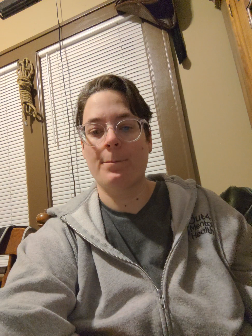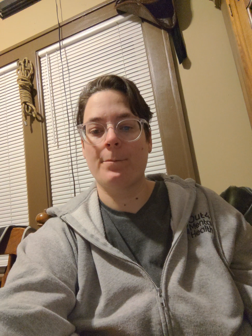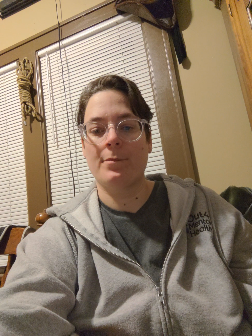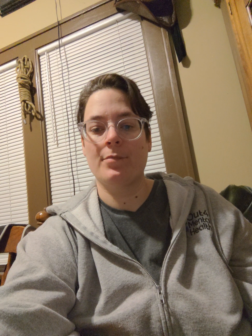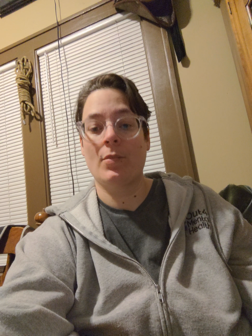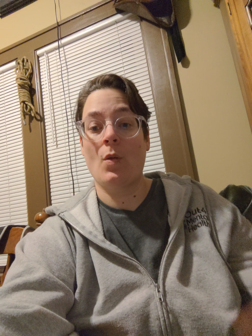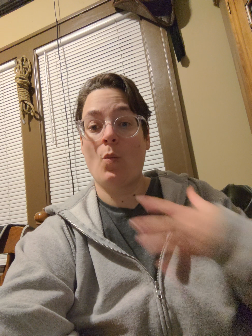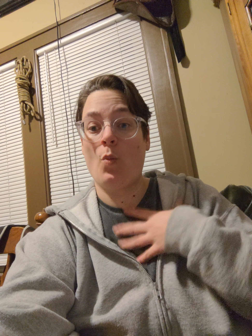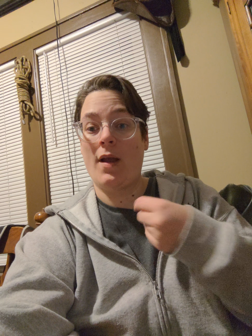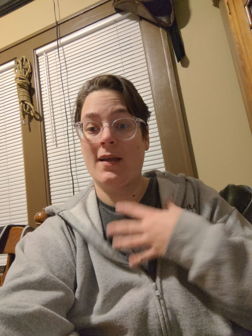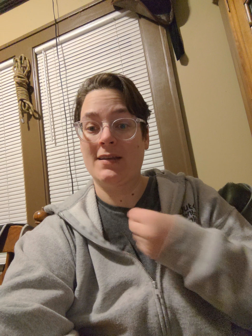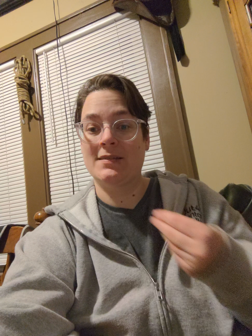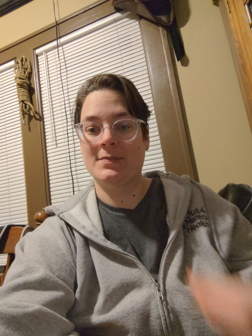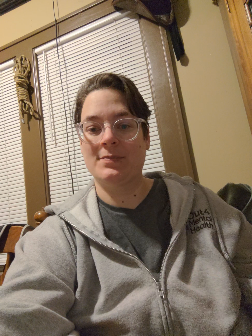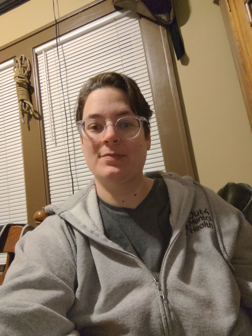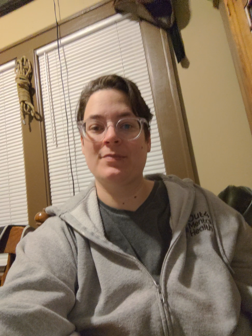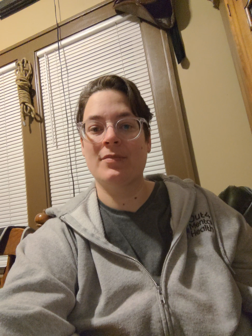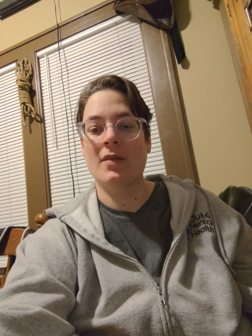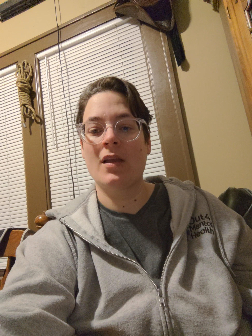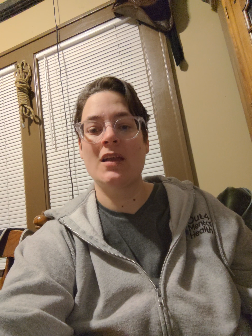white